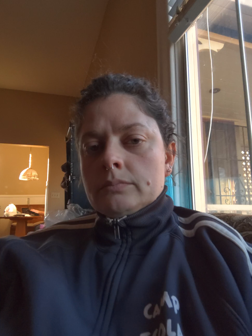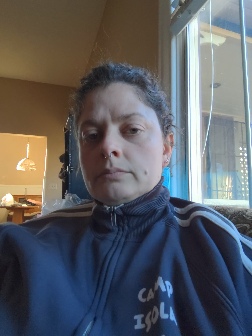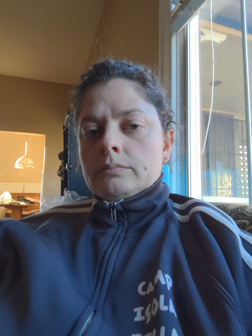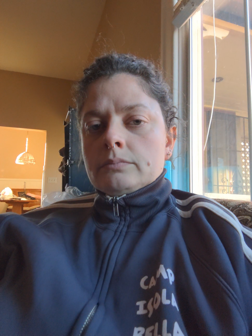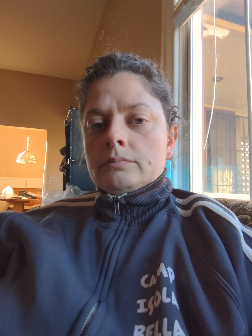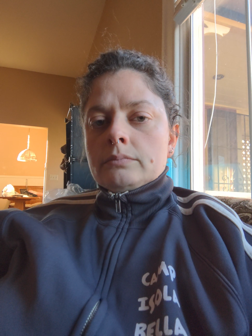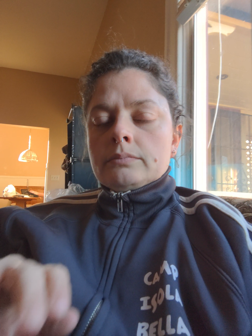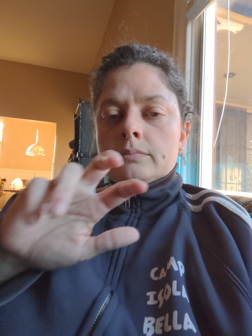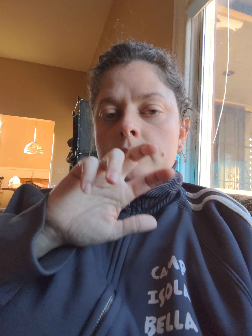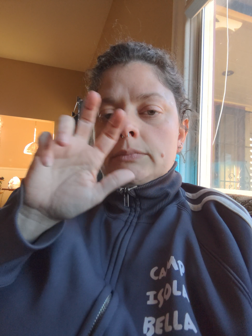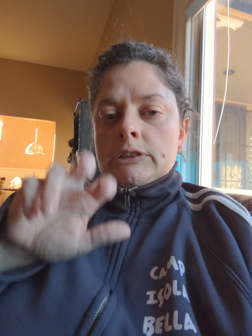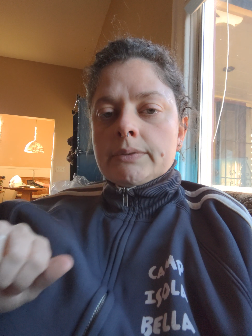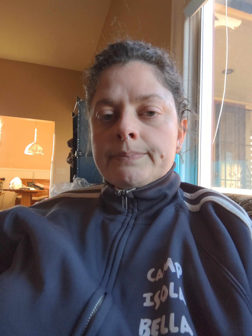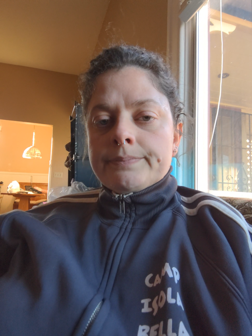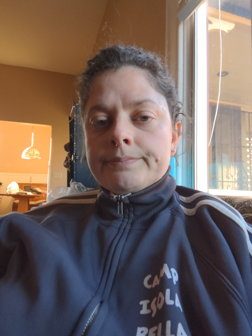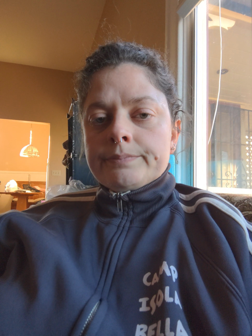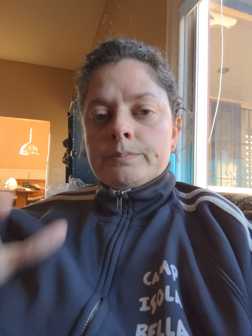pizza